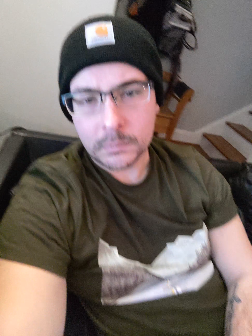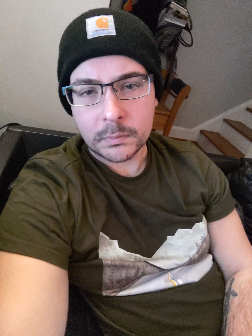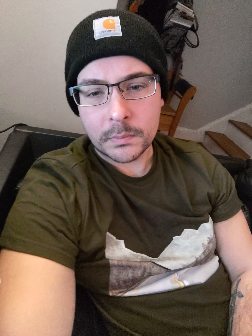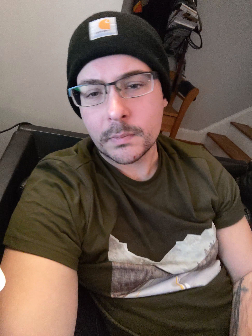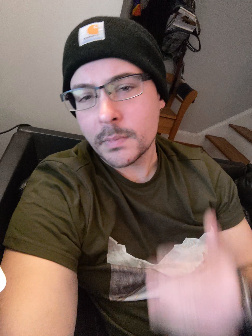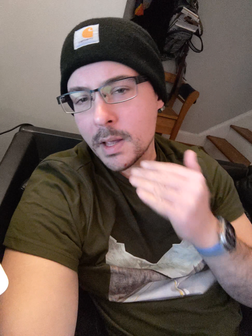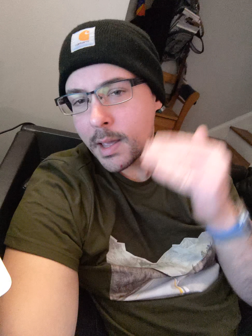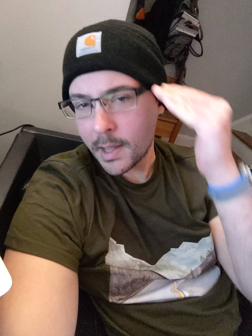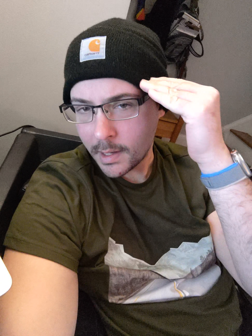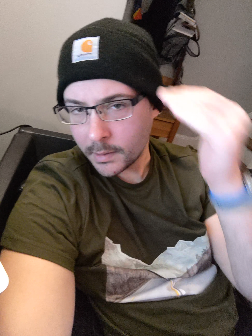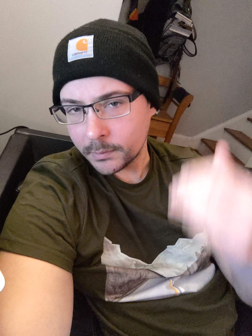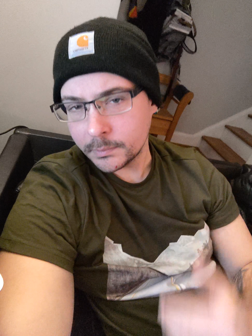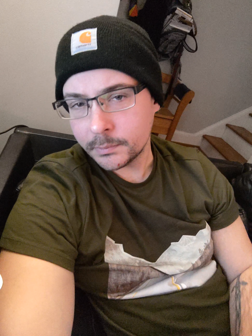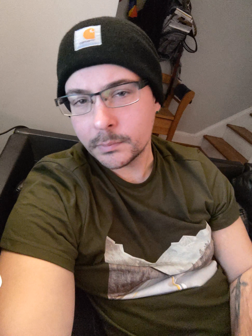head